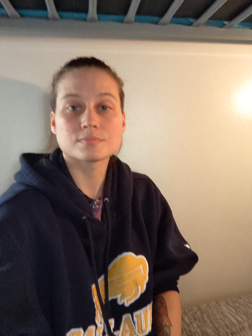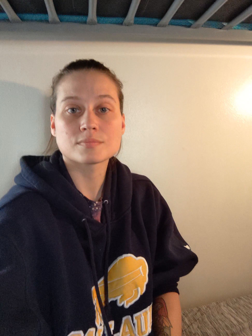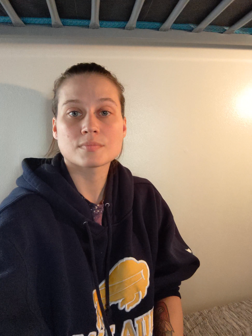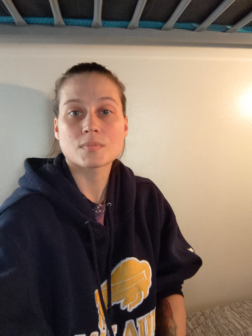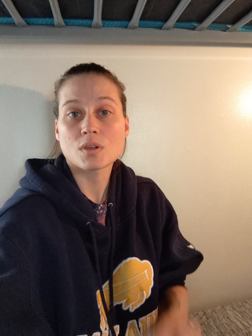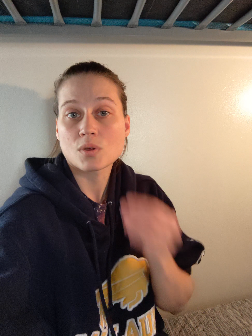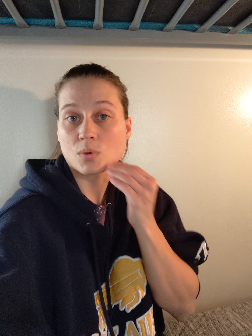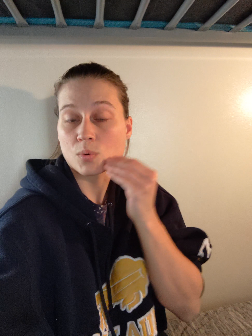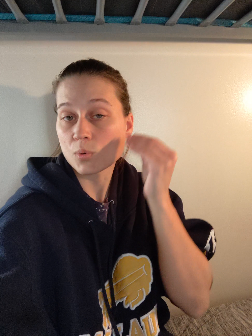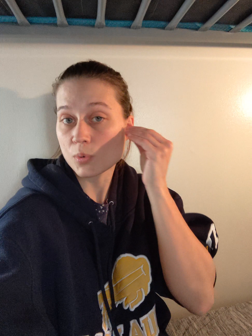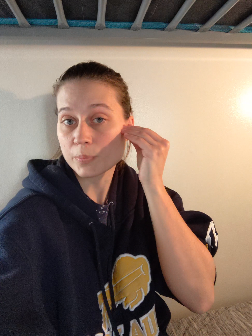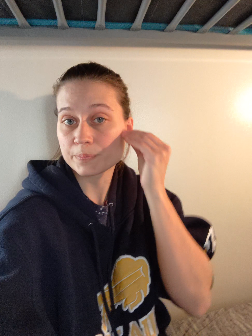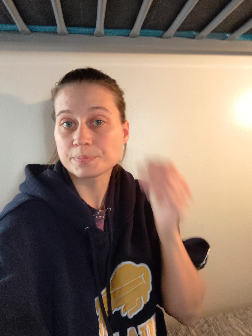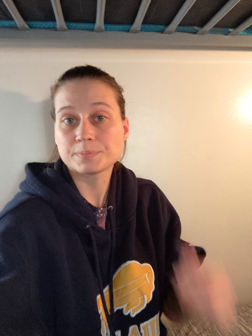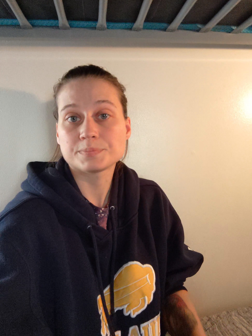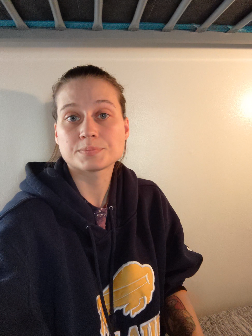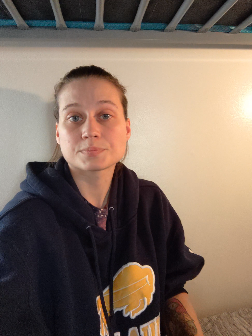home